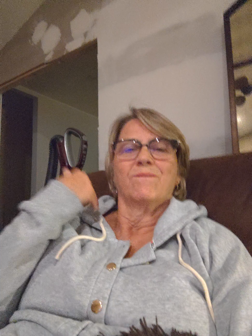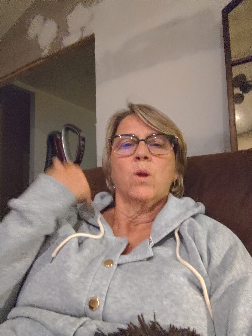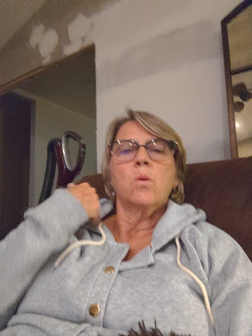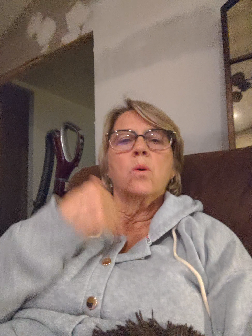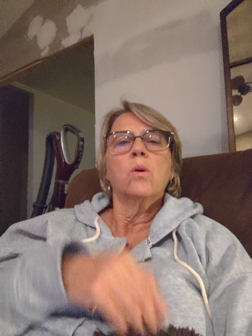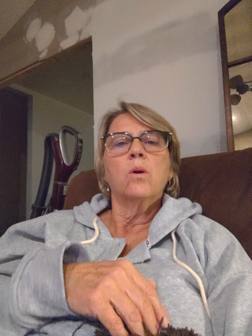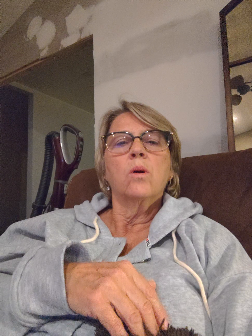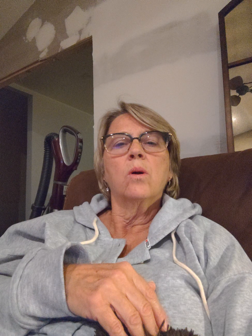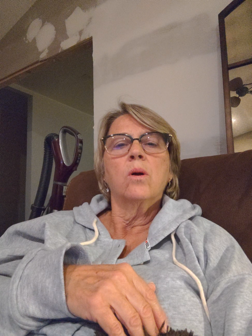before